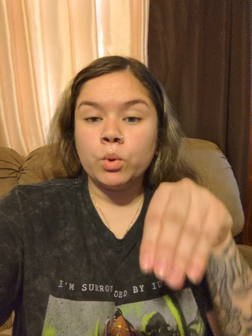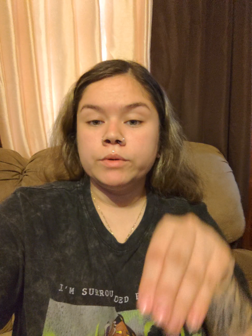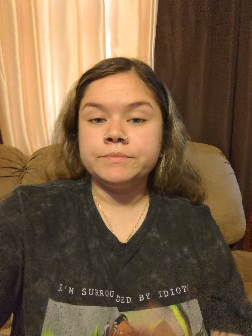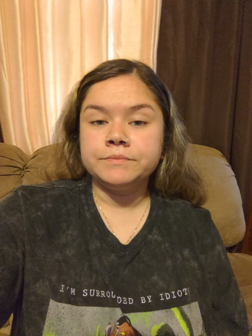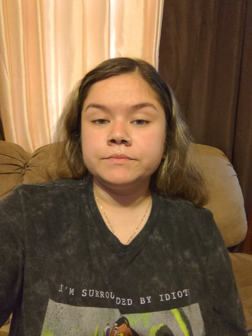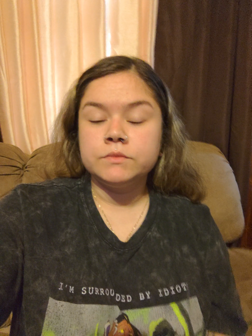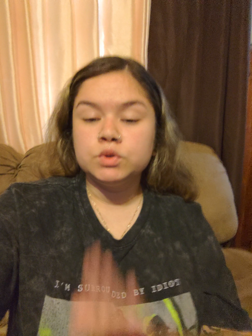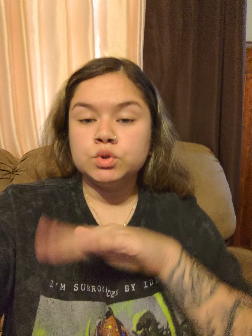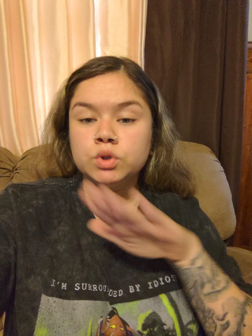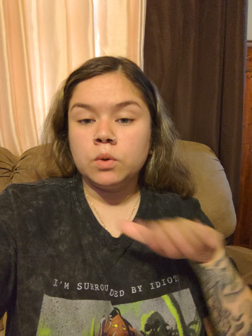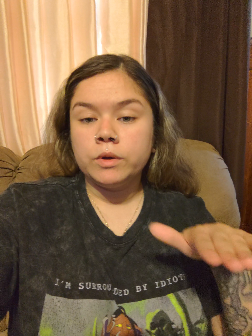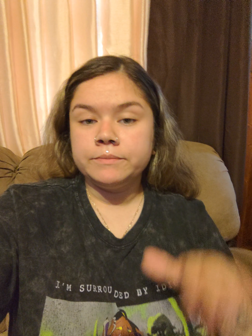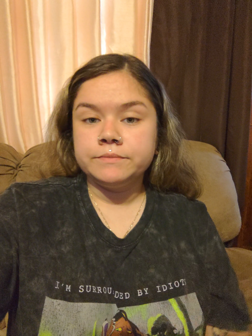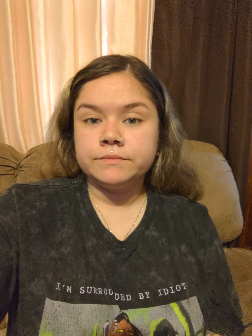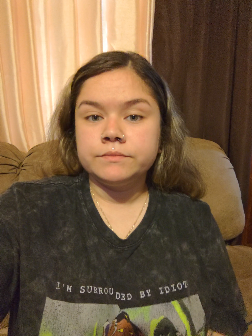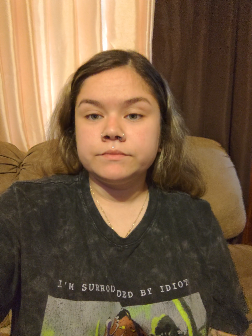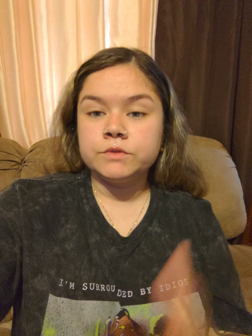children